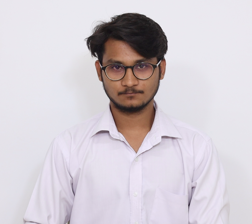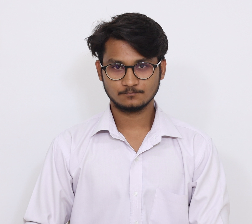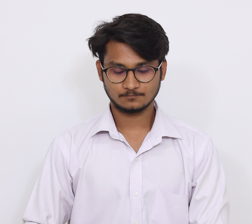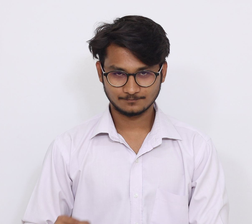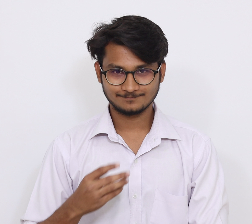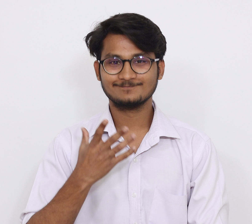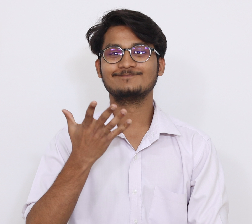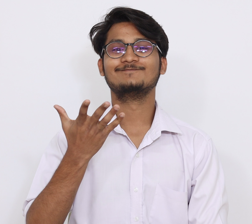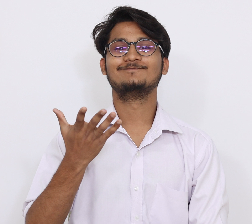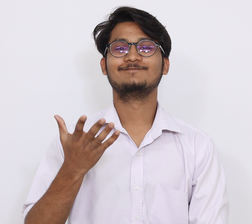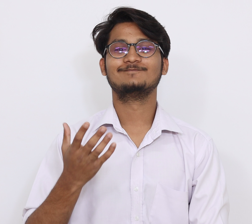glad